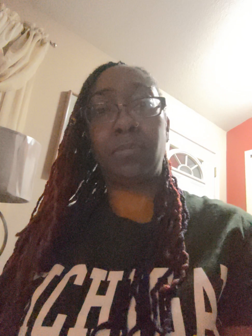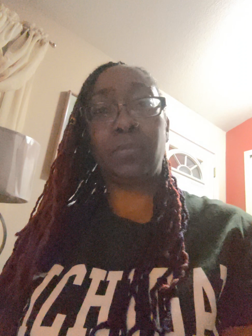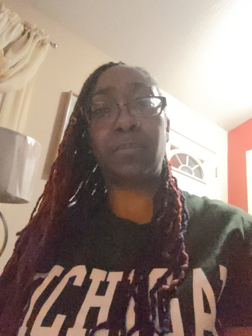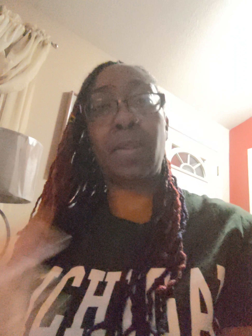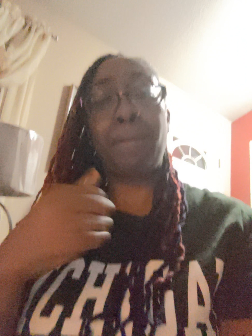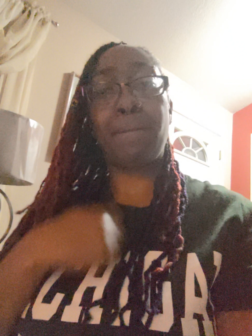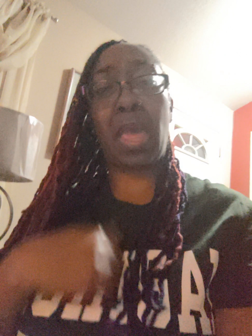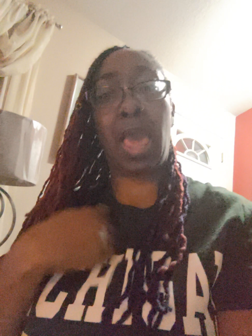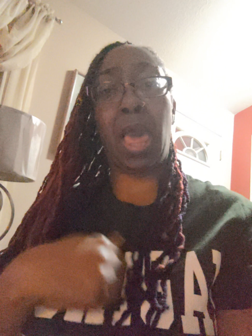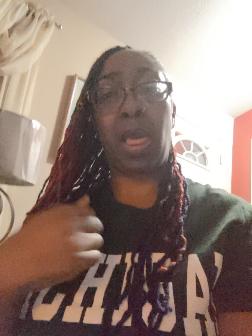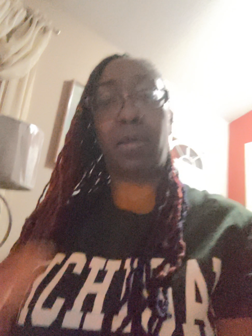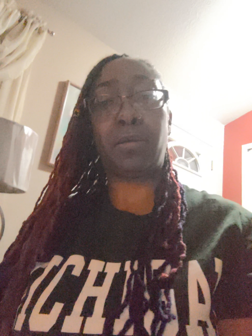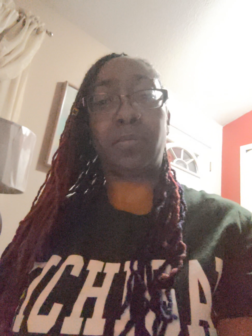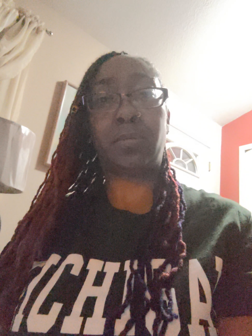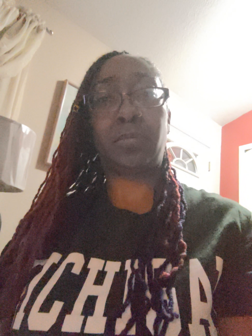bath